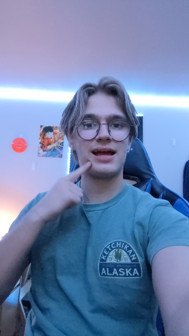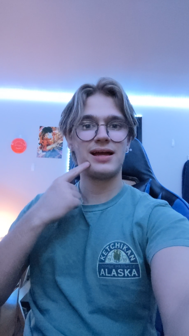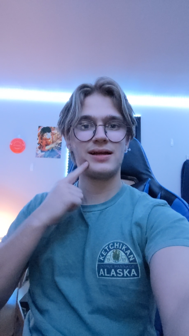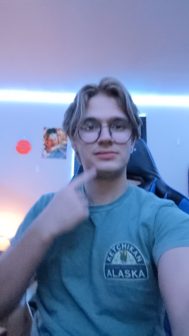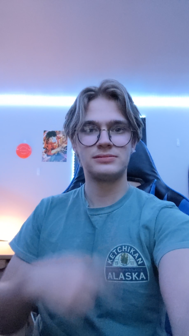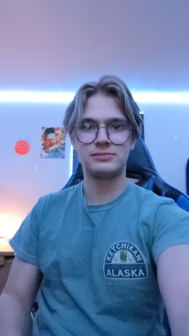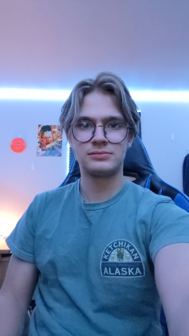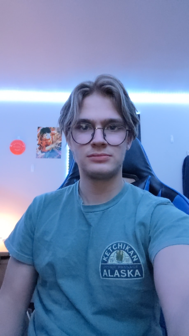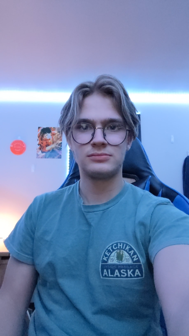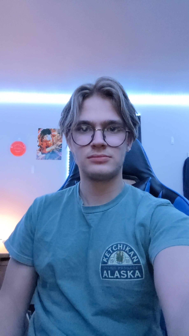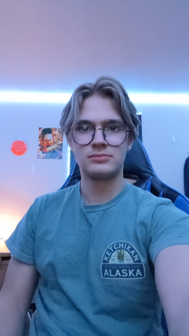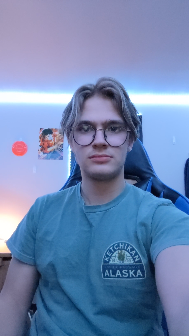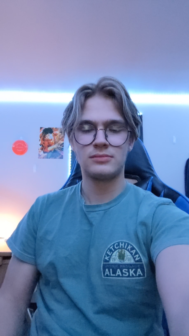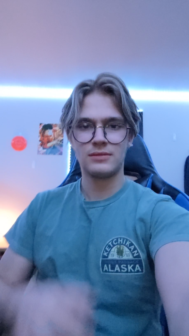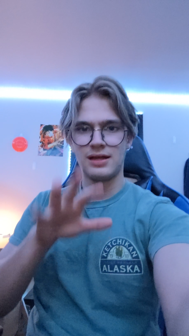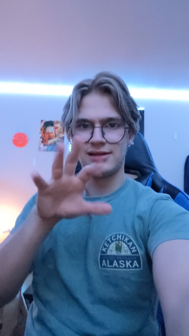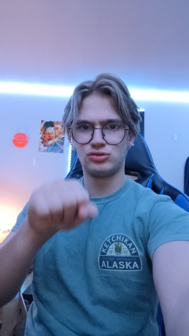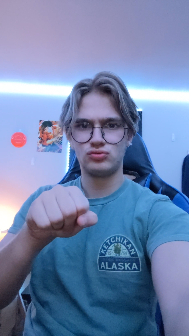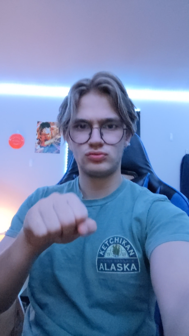catch